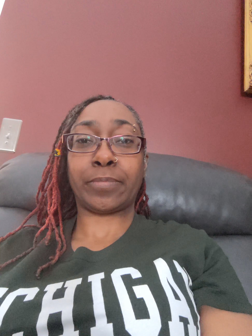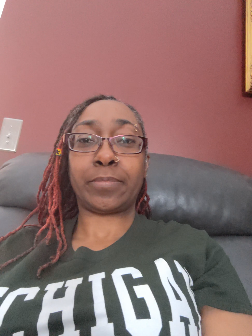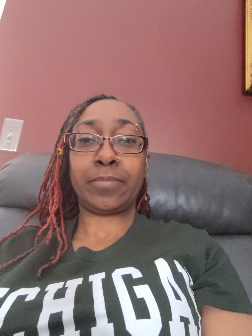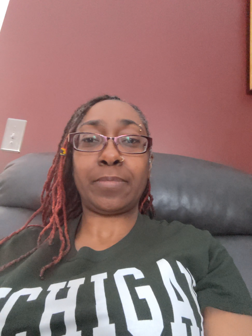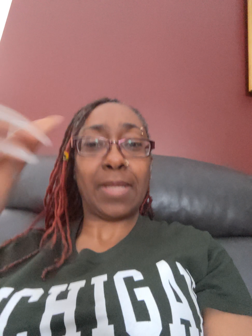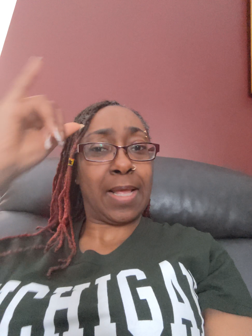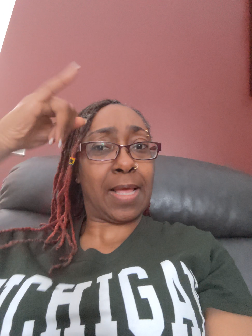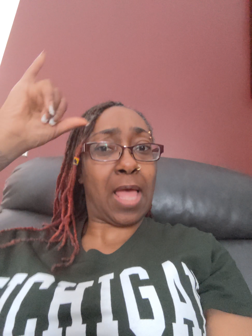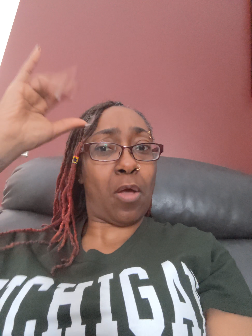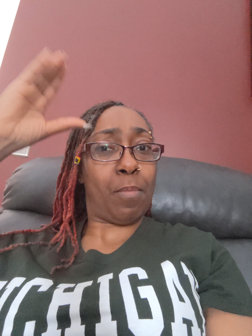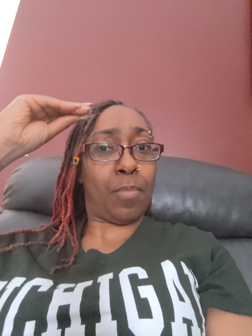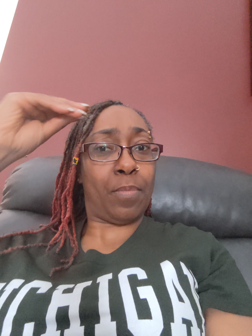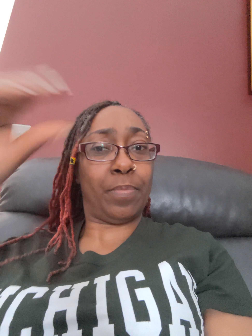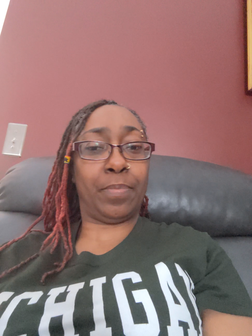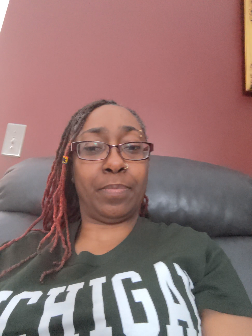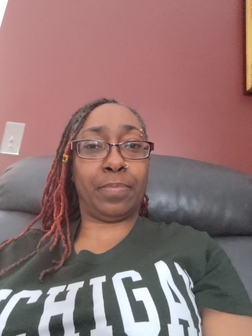cowboy